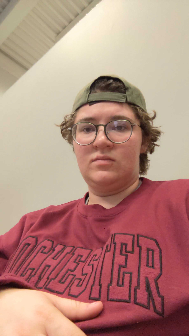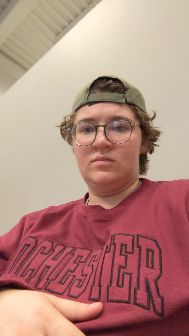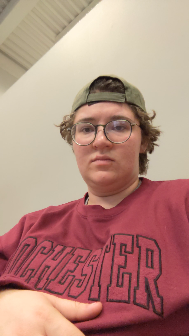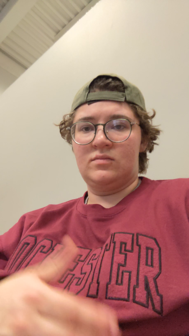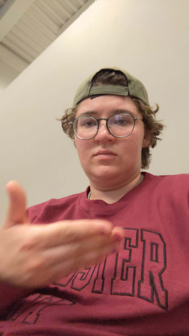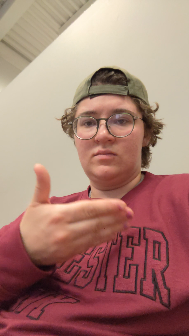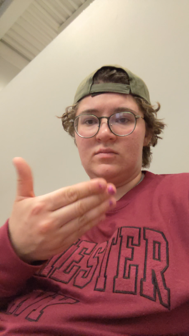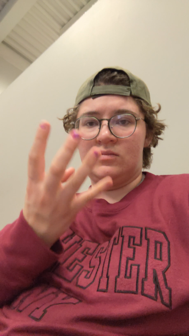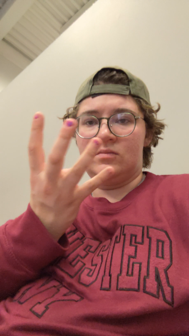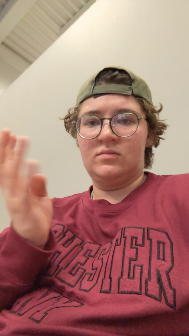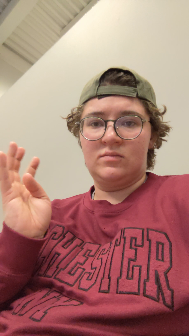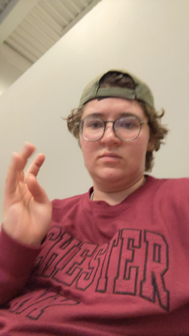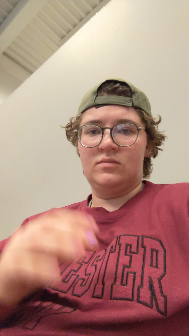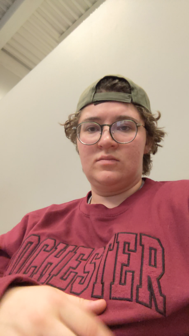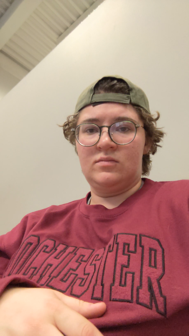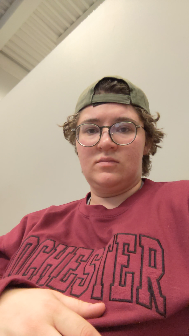crib